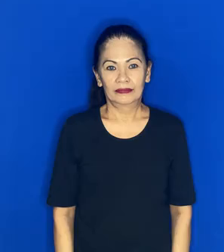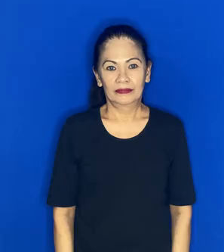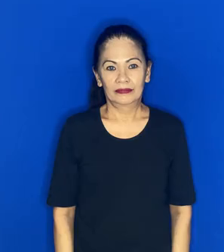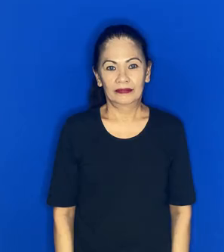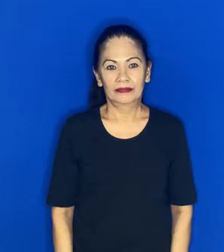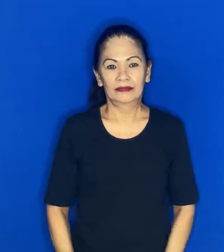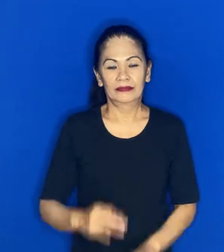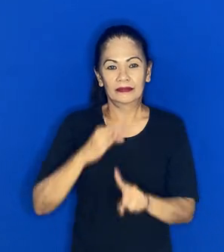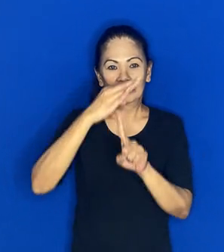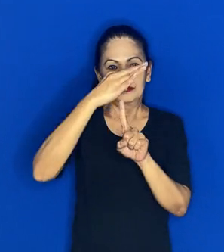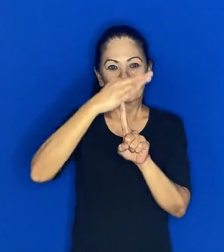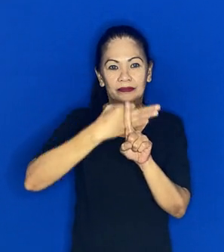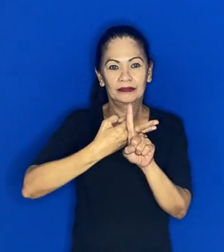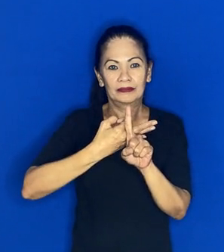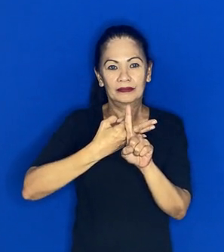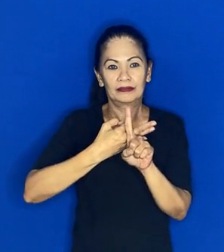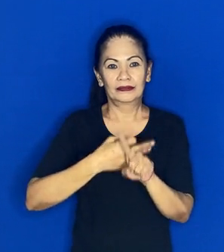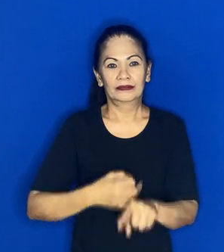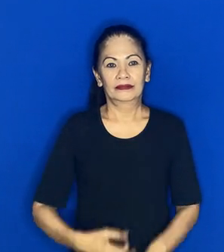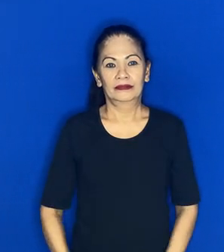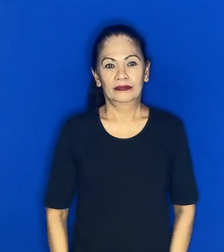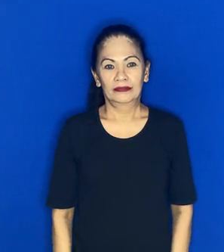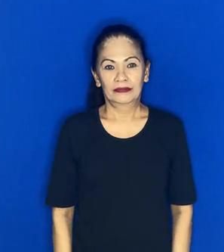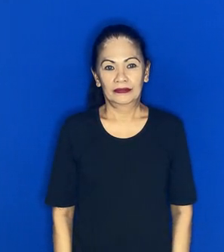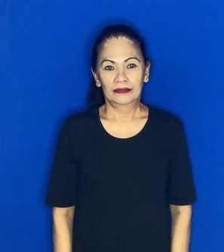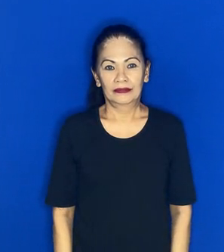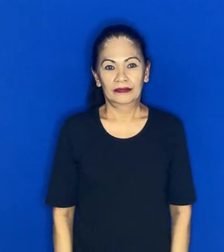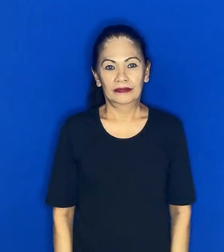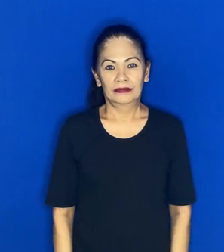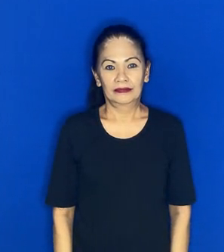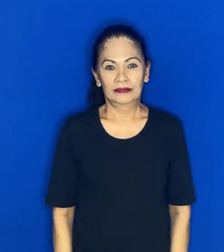february